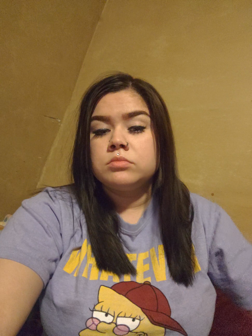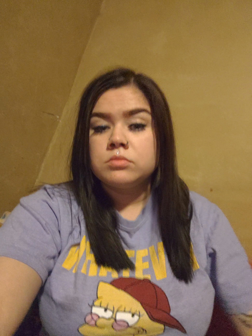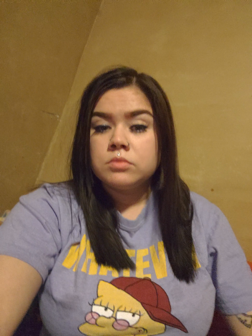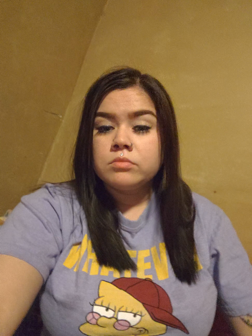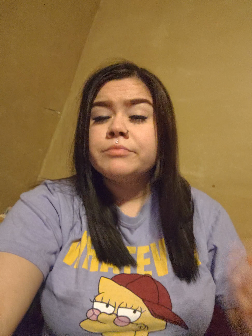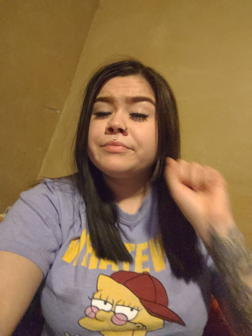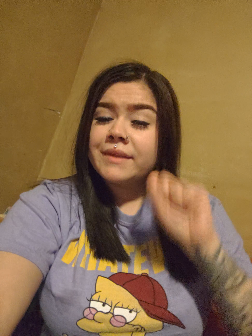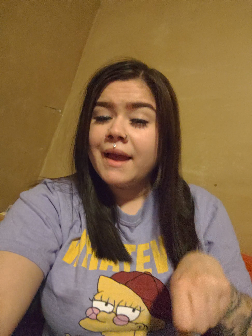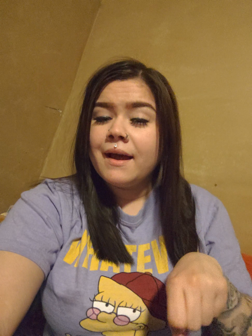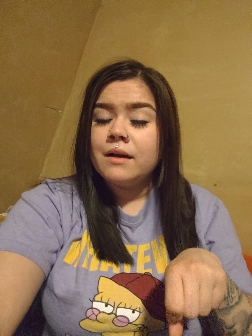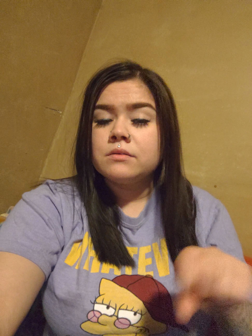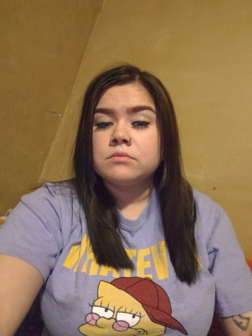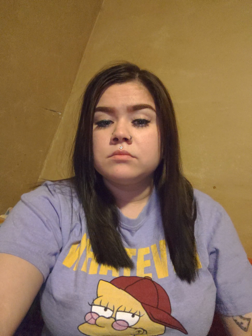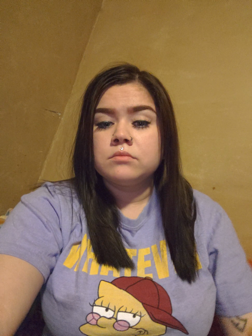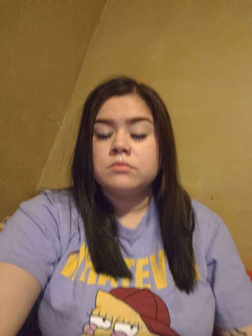can